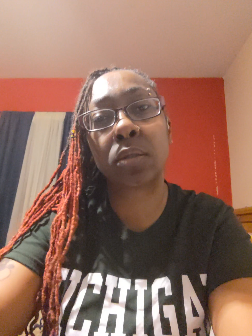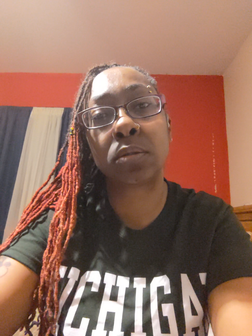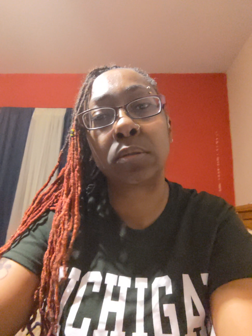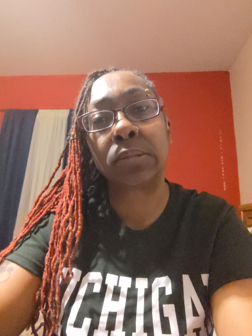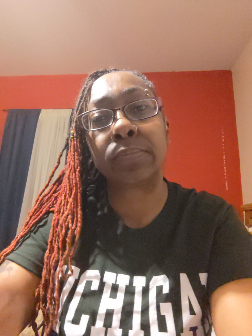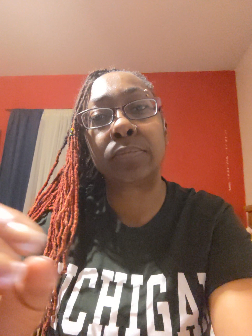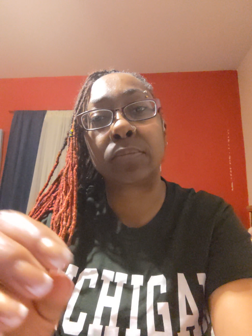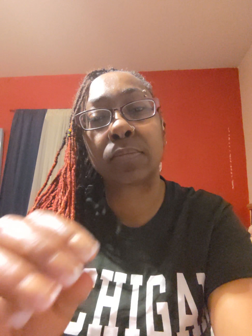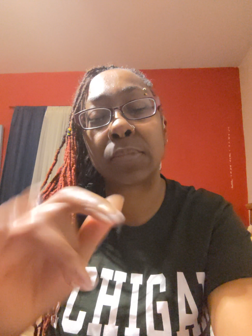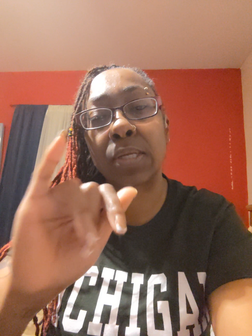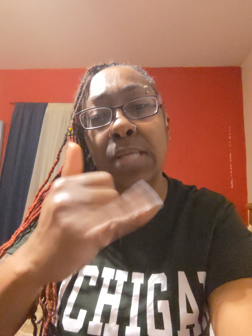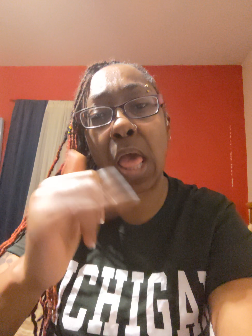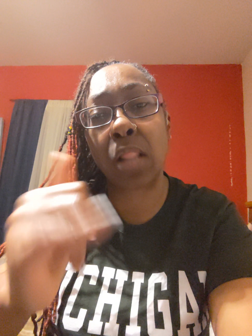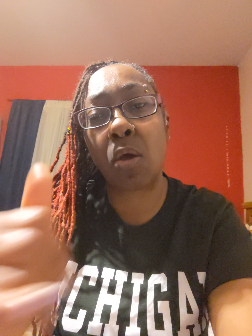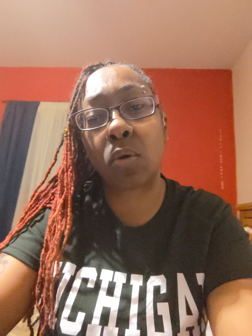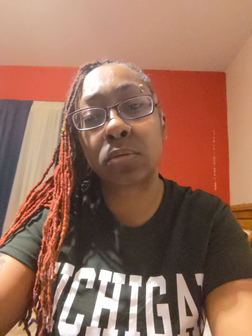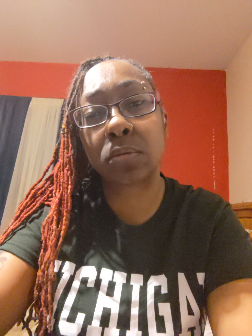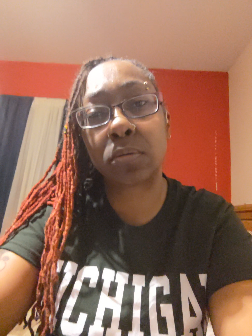yellow